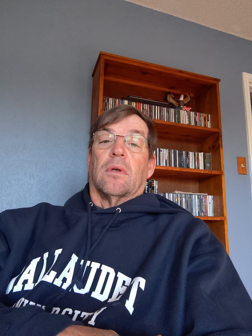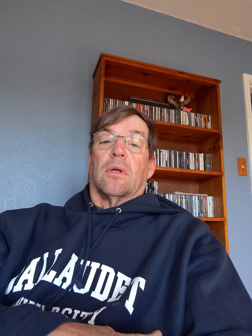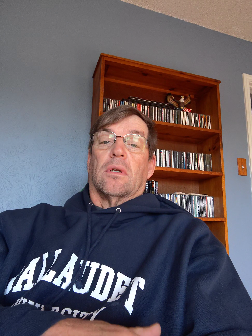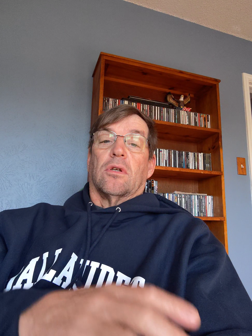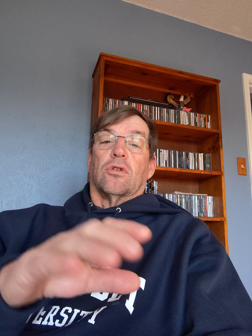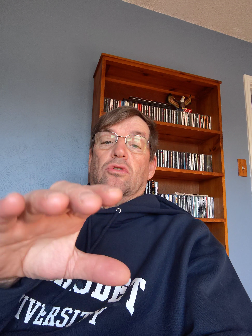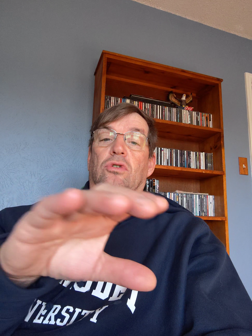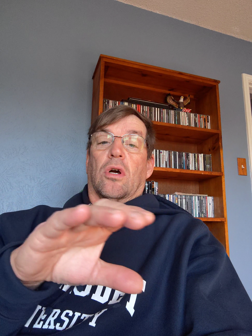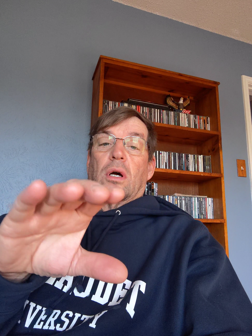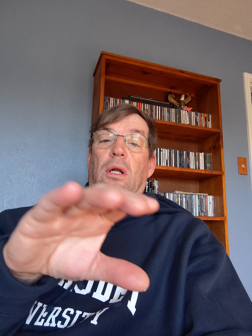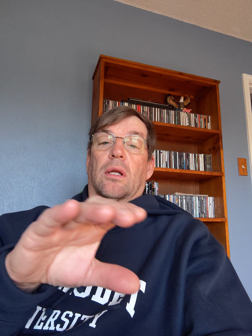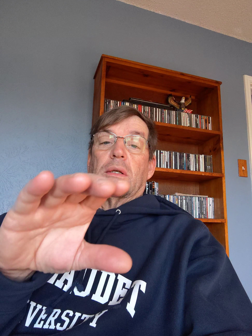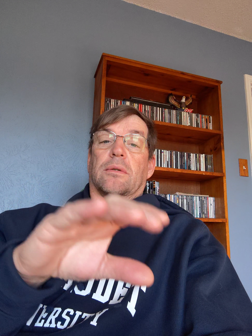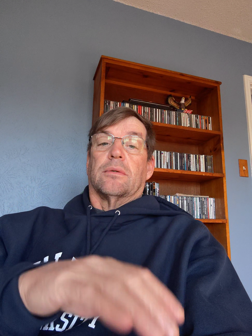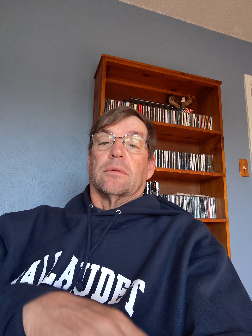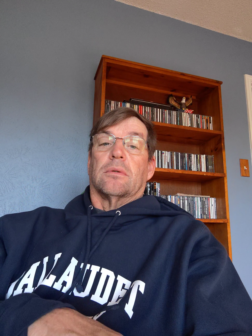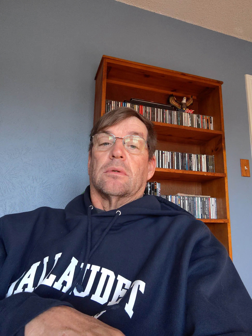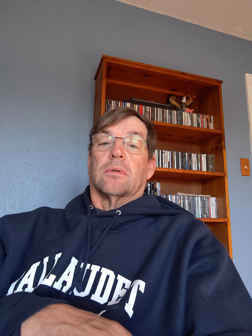chocolate